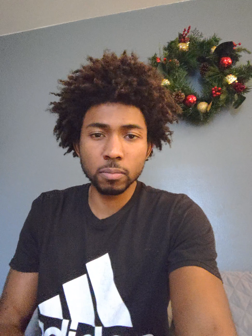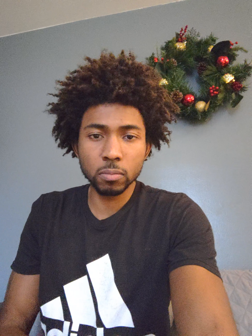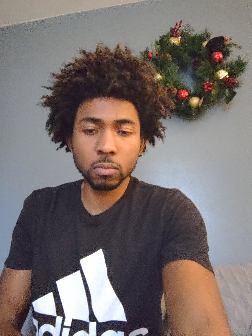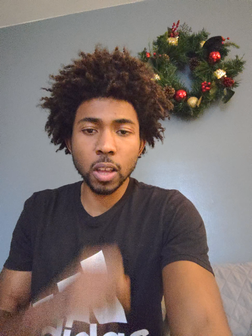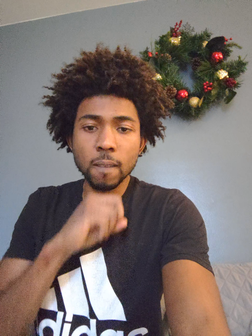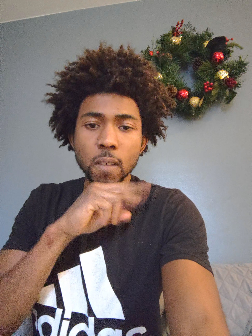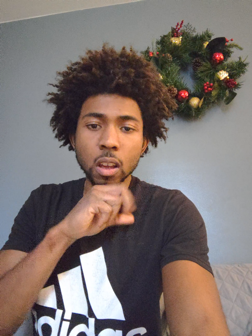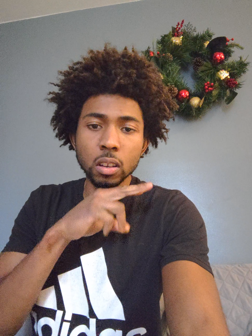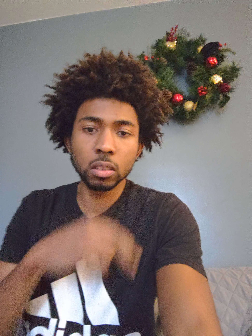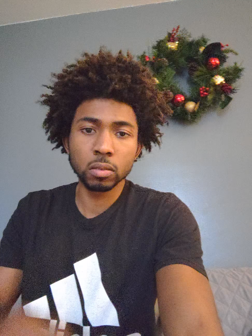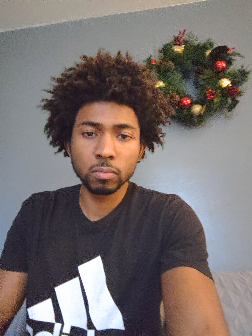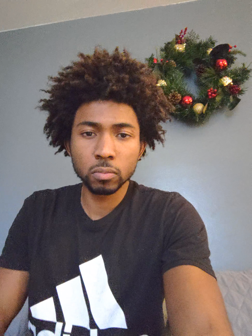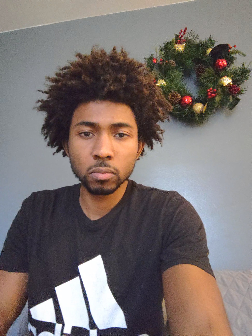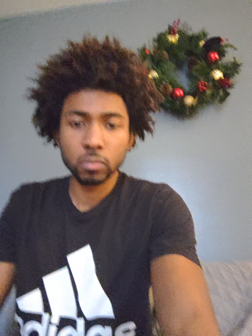frog